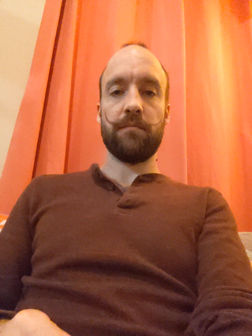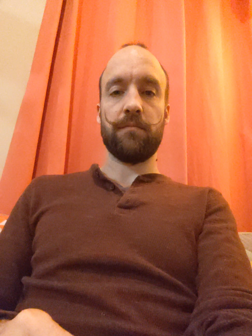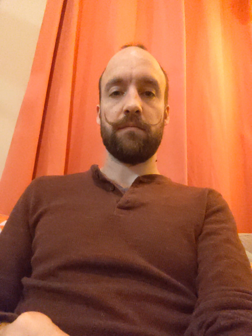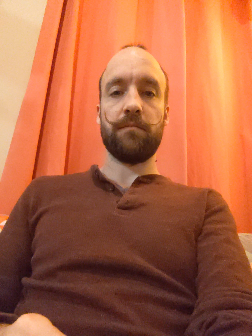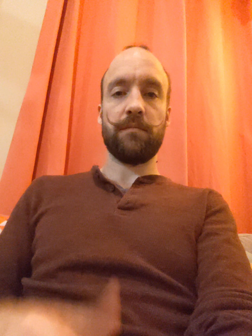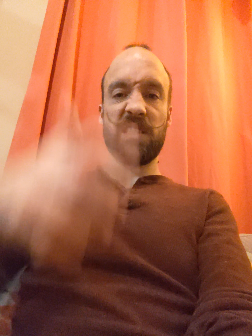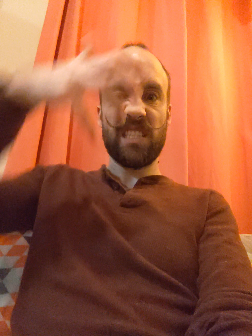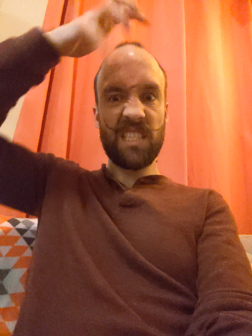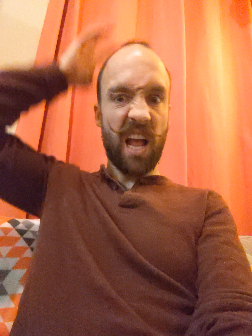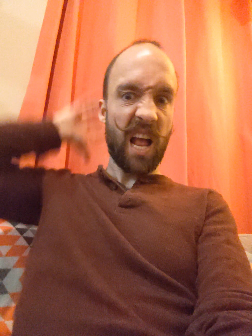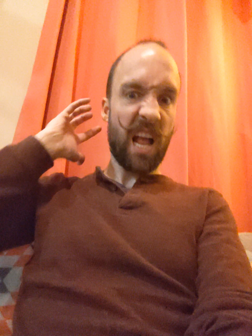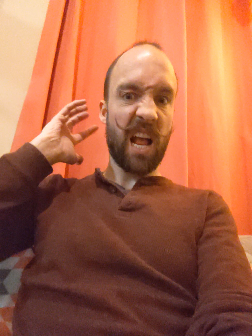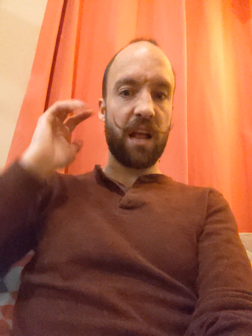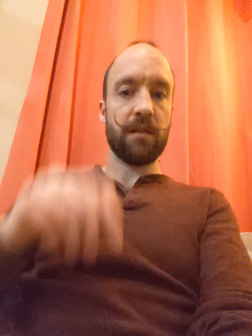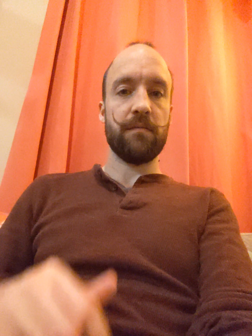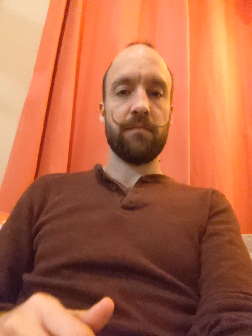lion